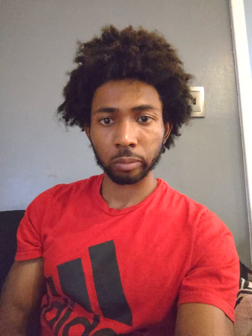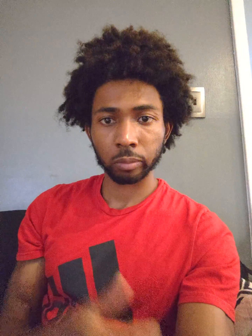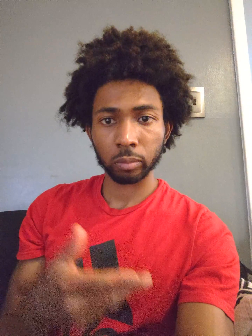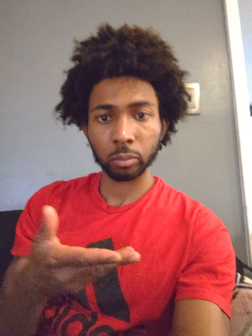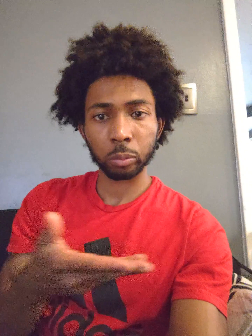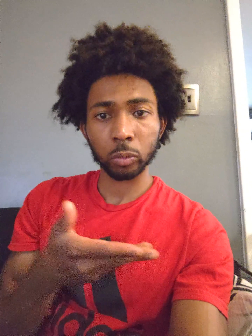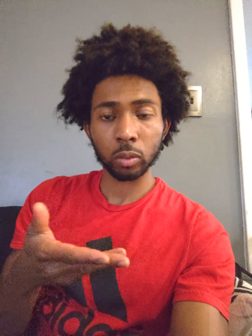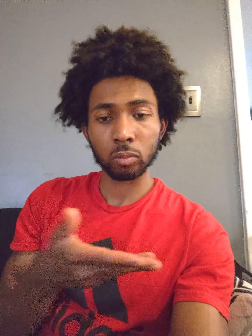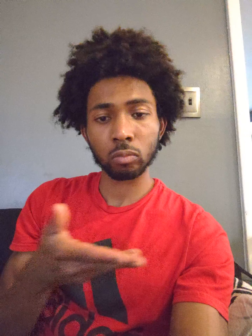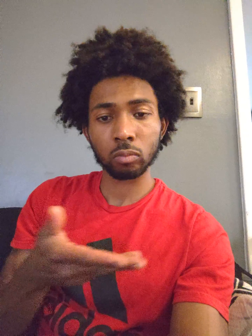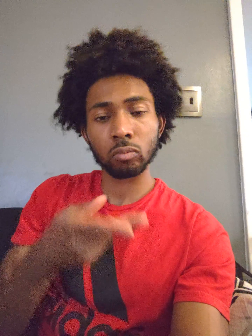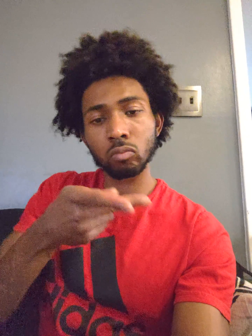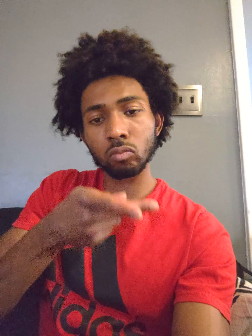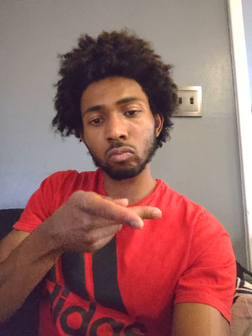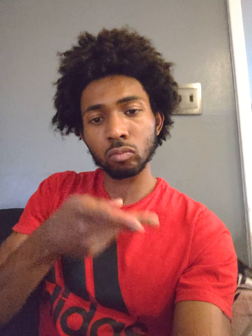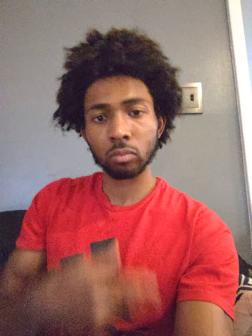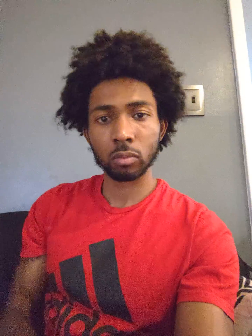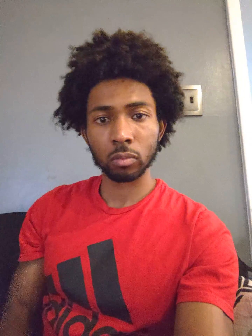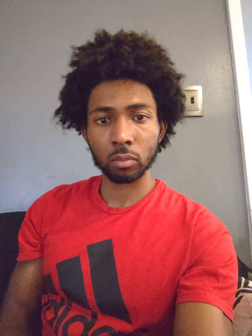babysitter